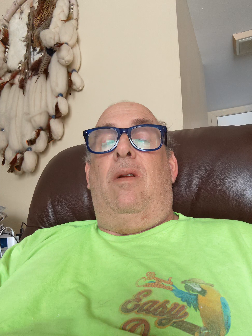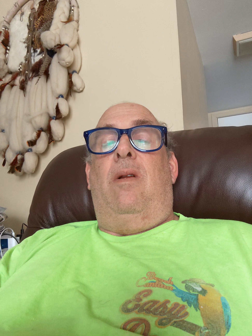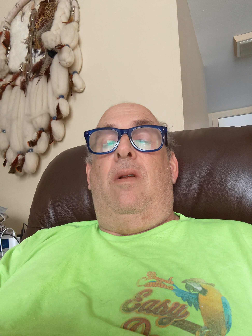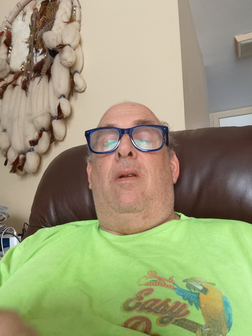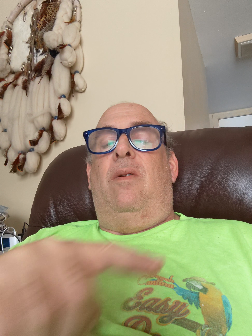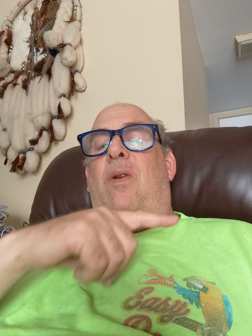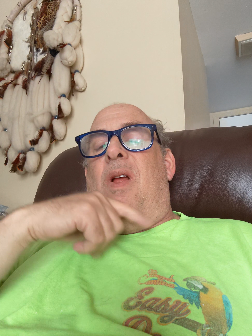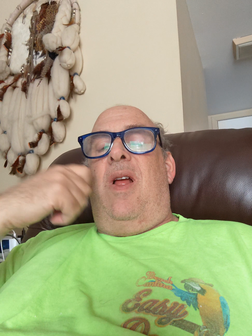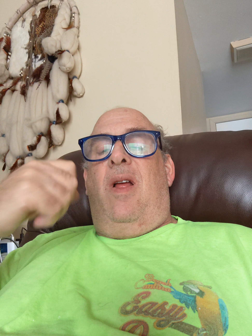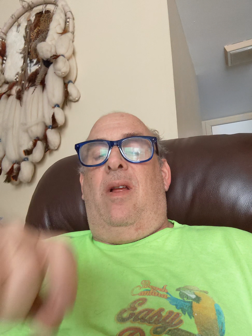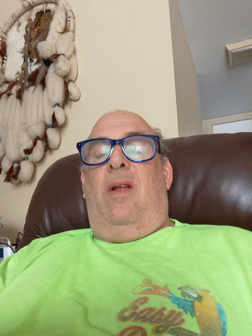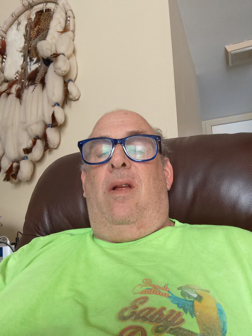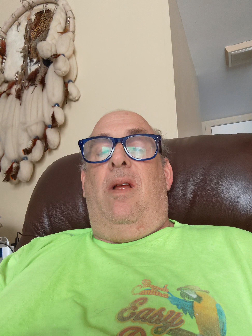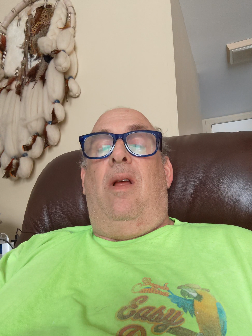dry